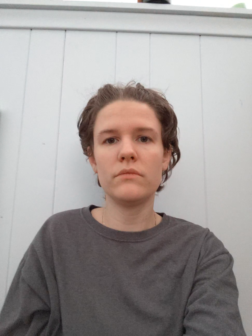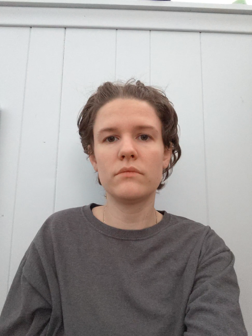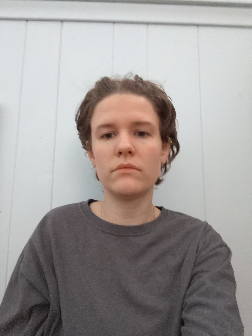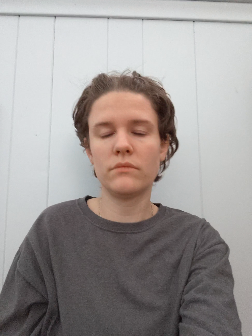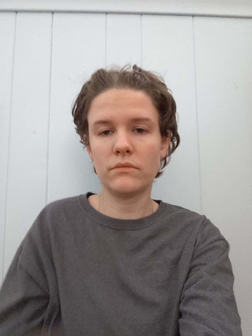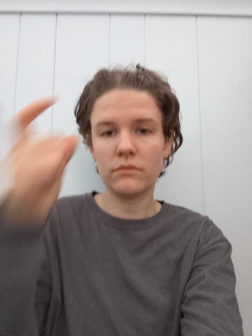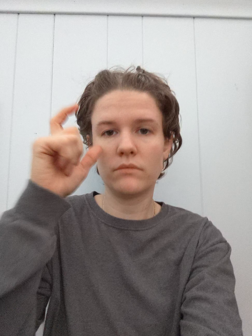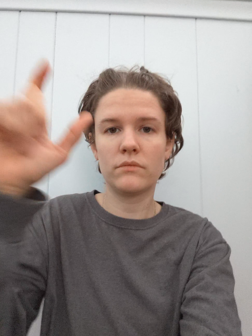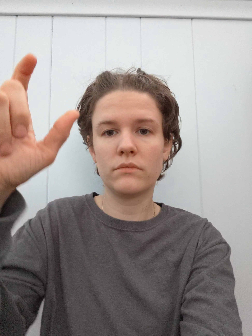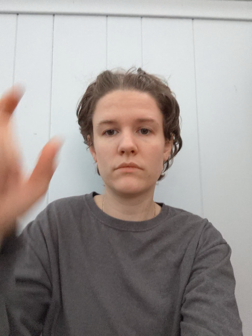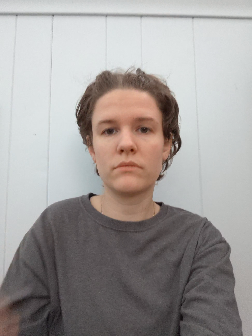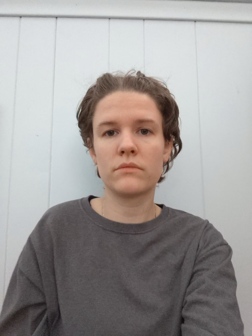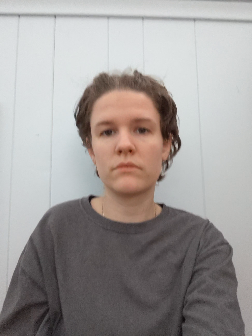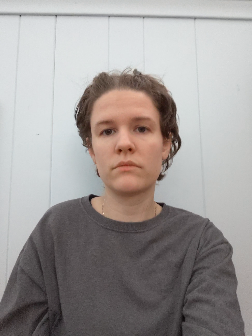moon